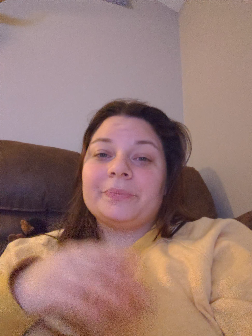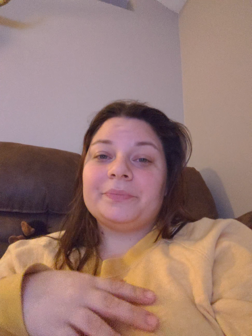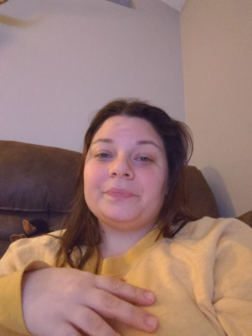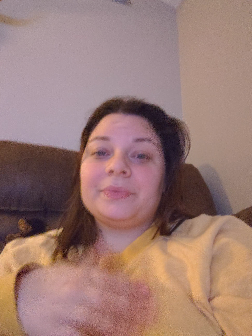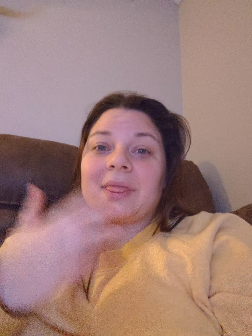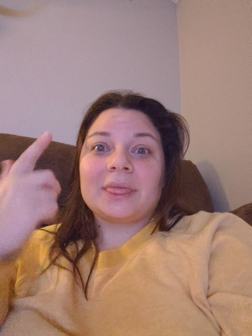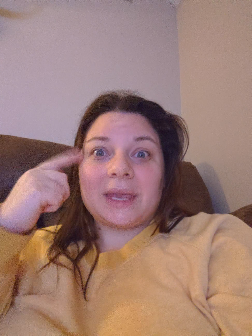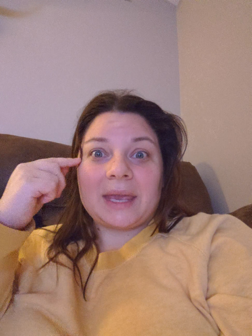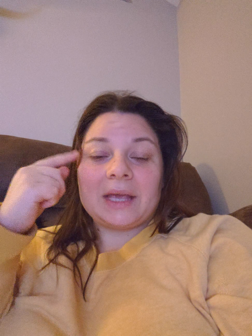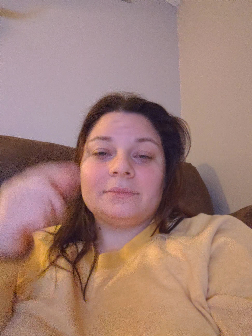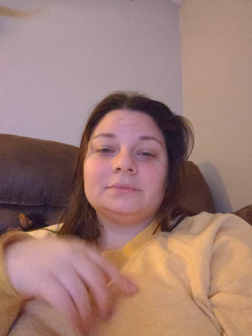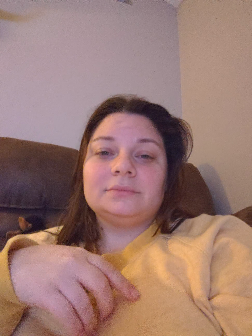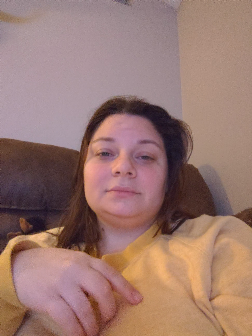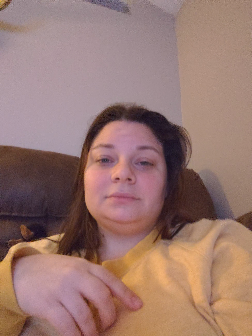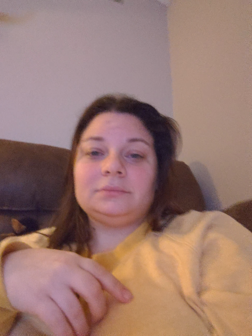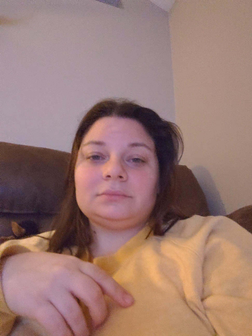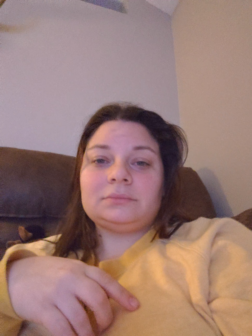think